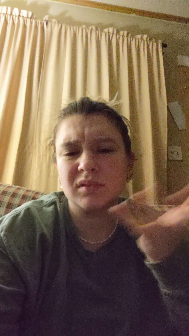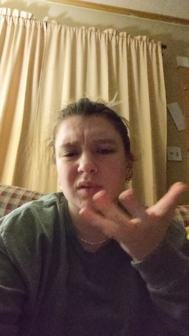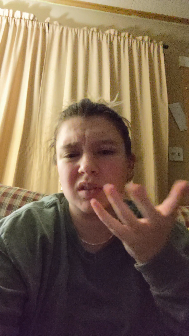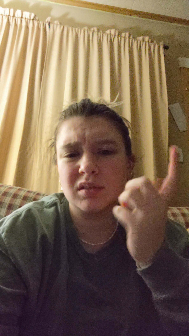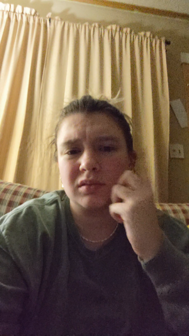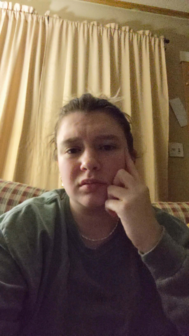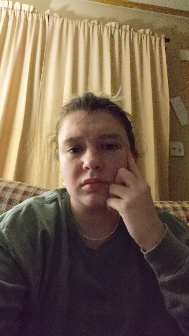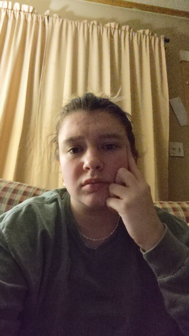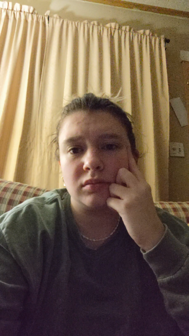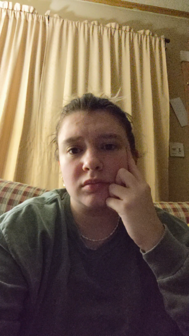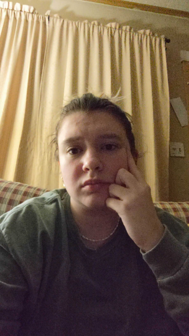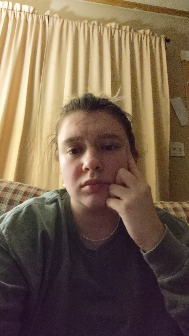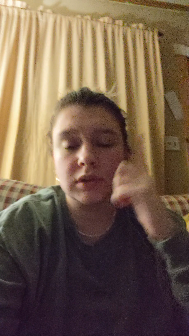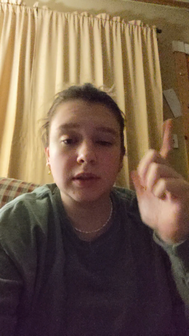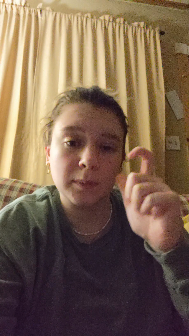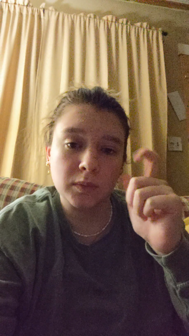camera